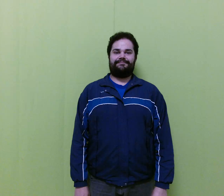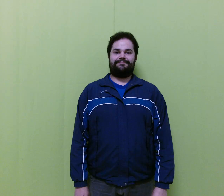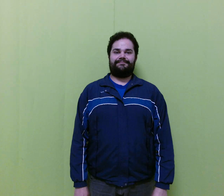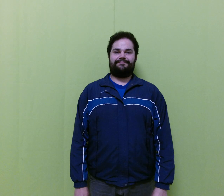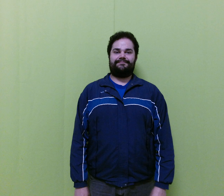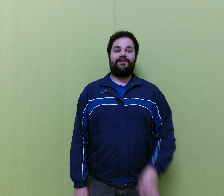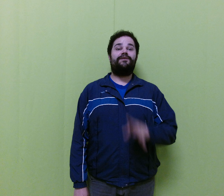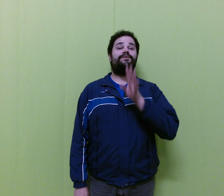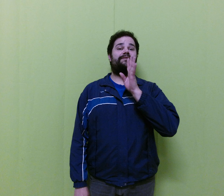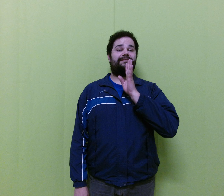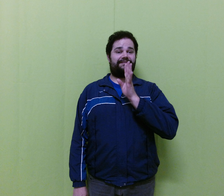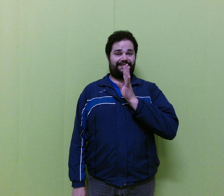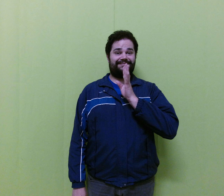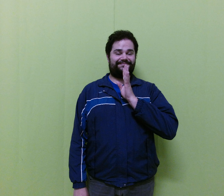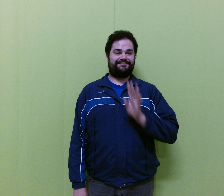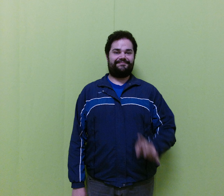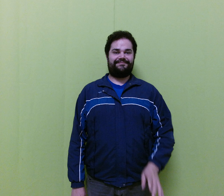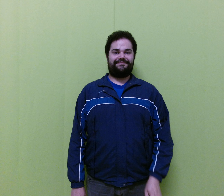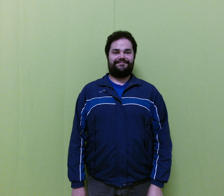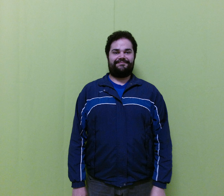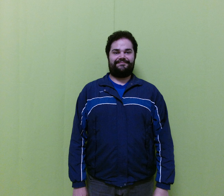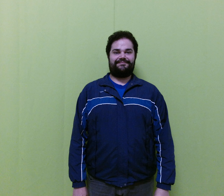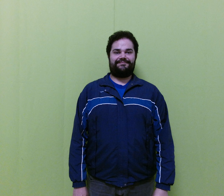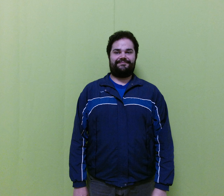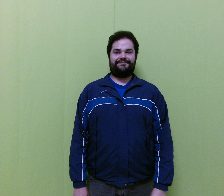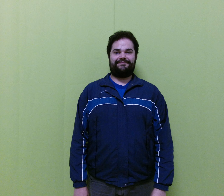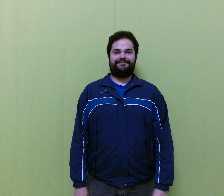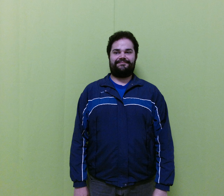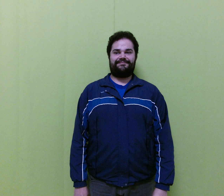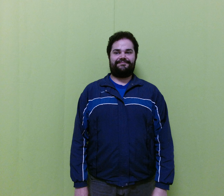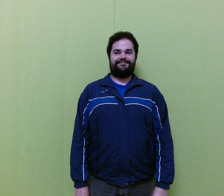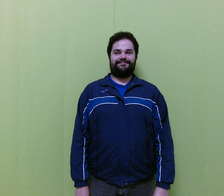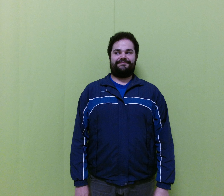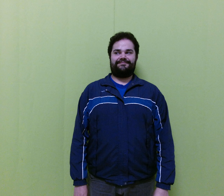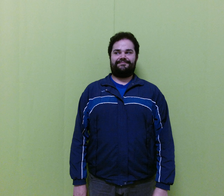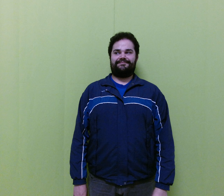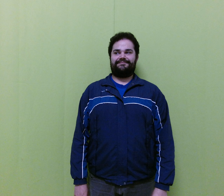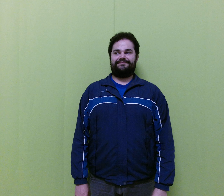conhecer